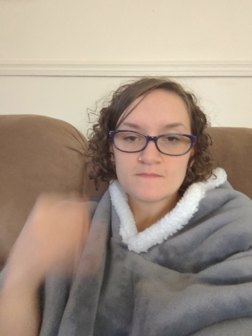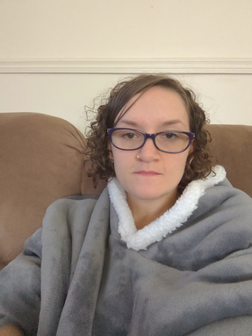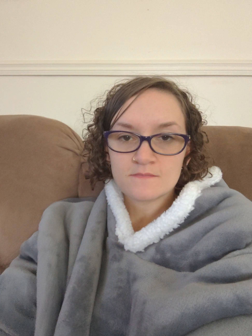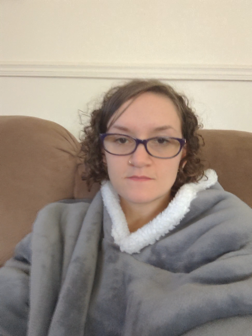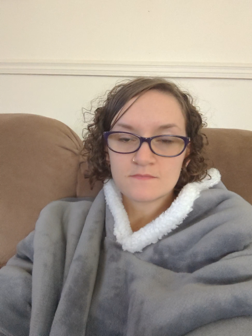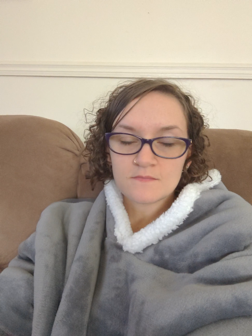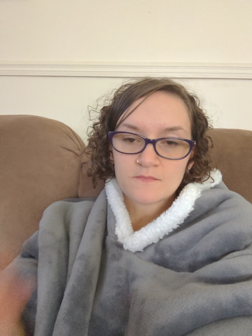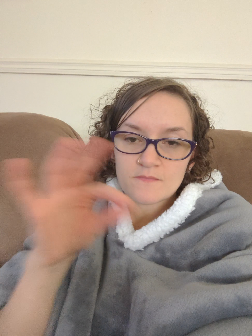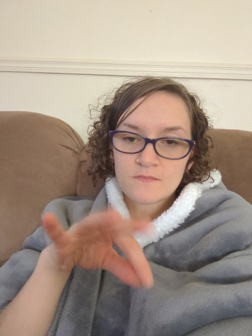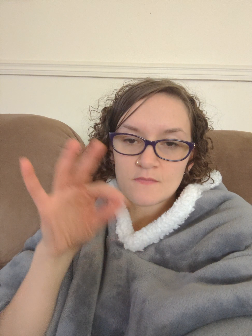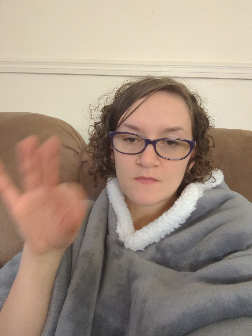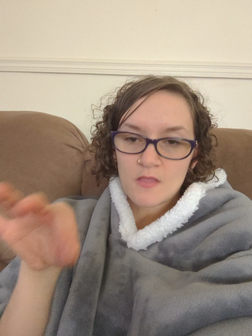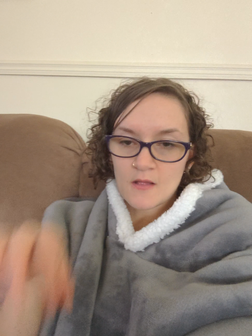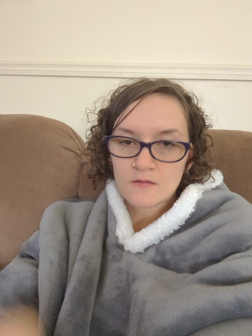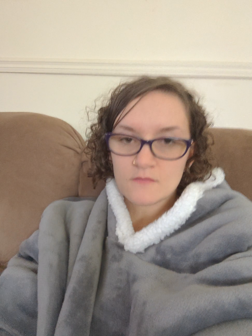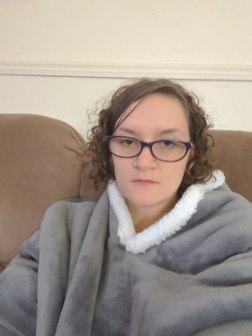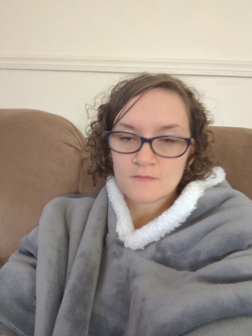french fries